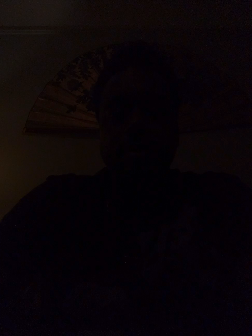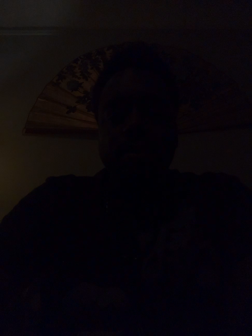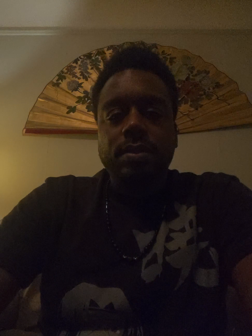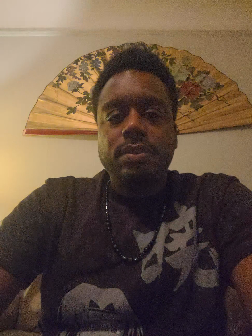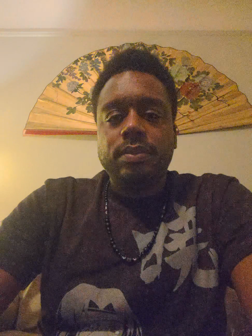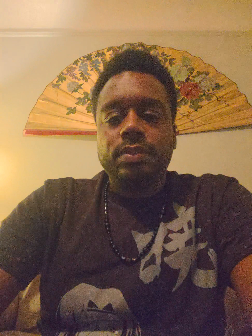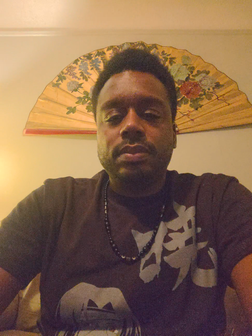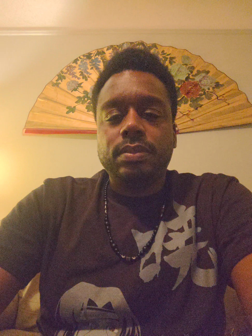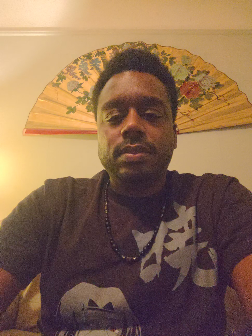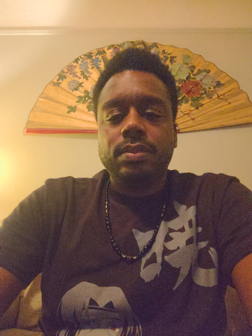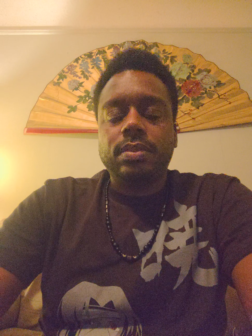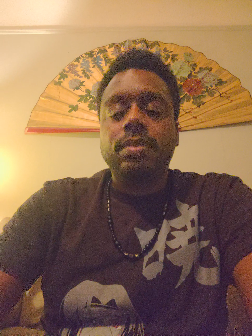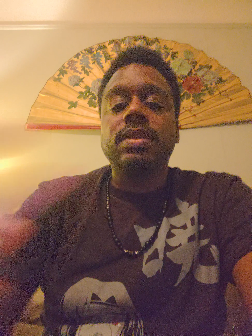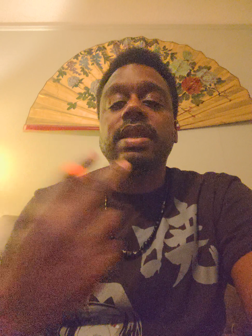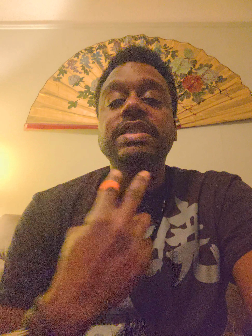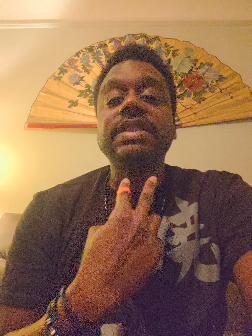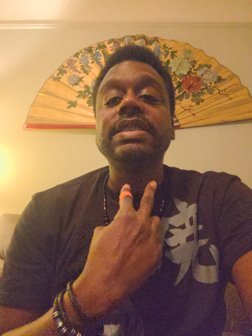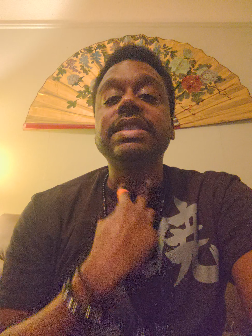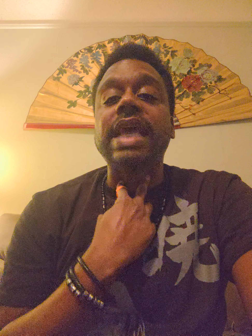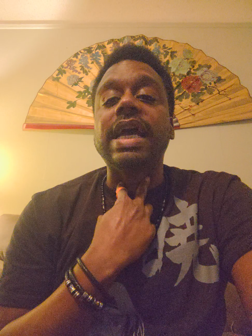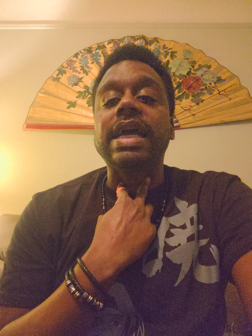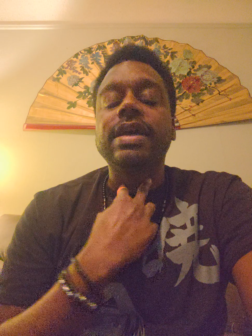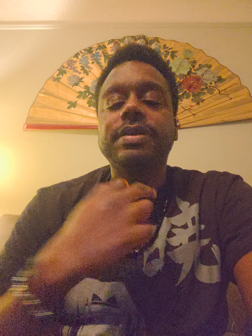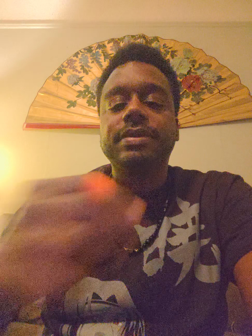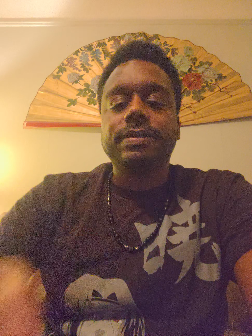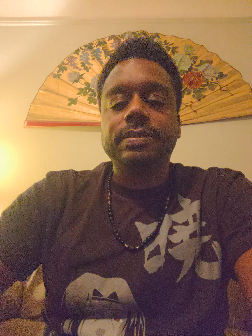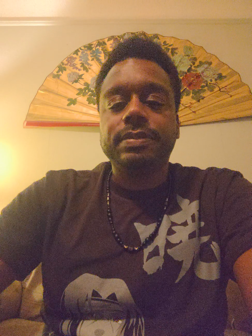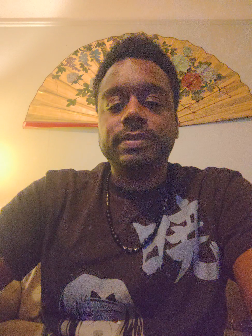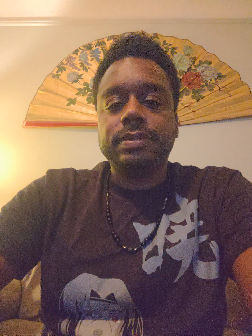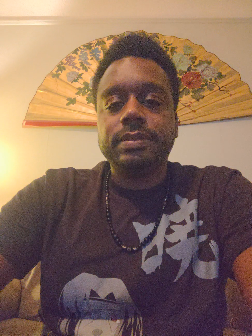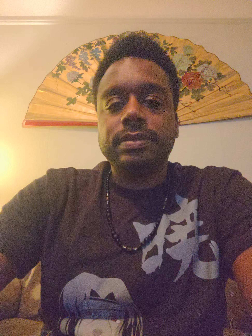stuck